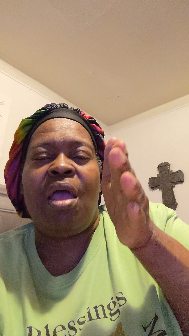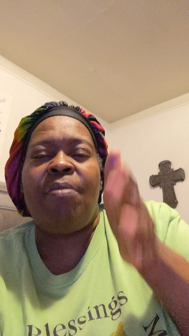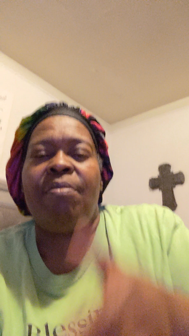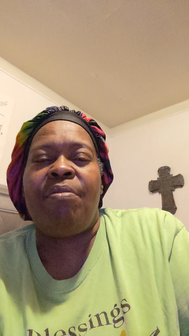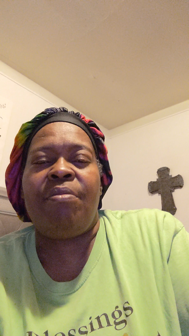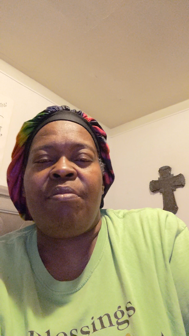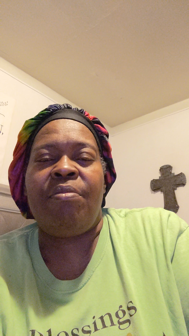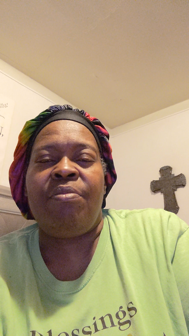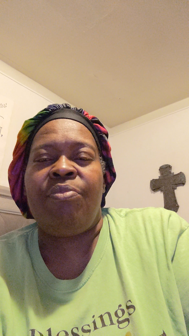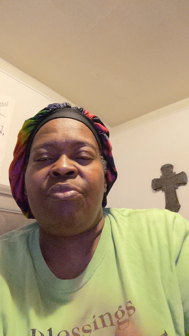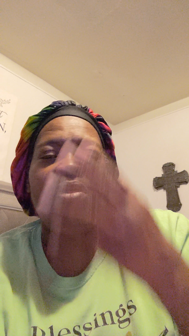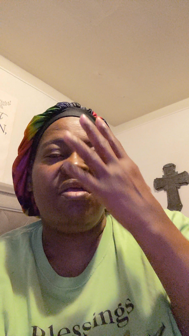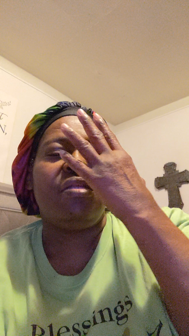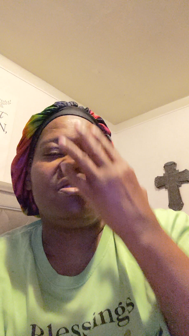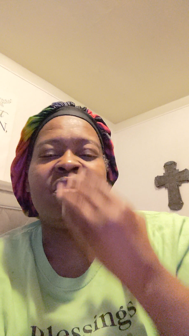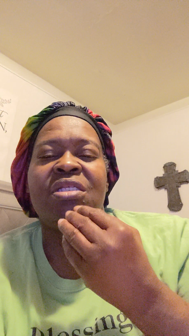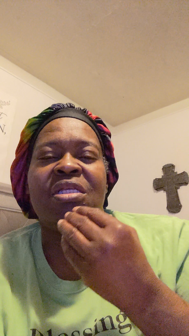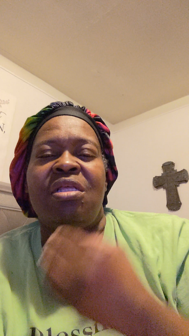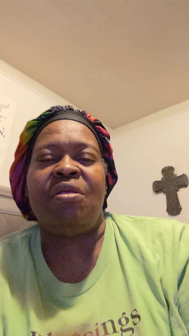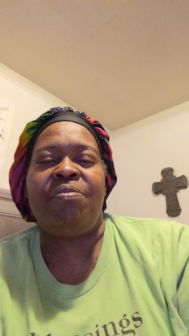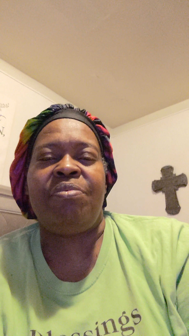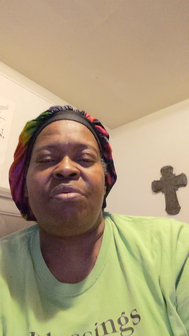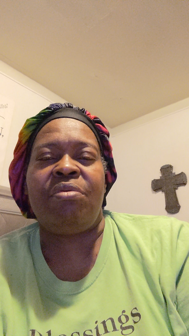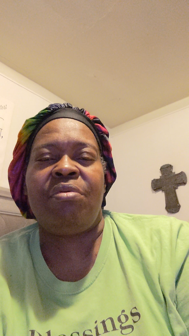asleep